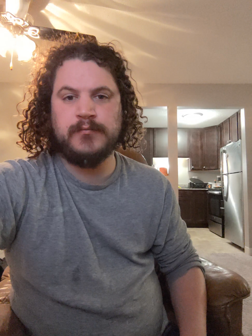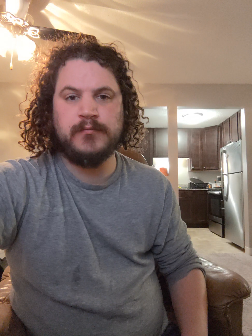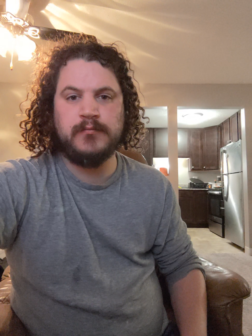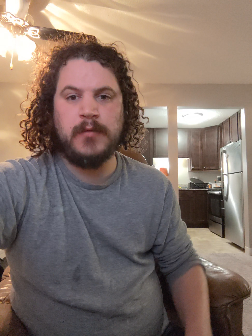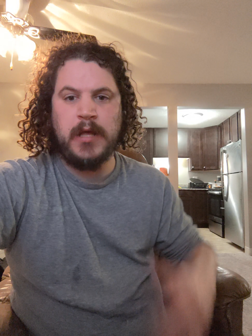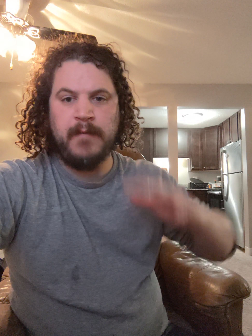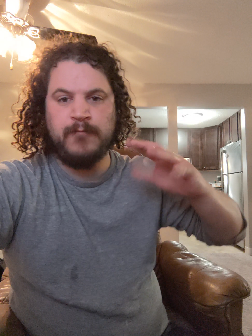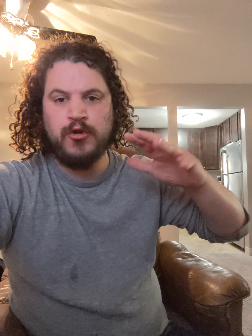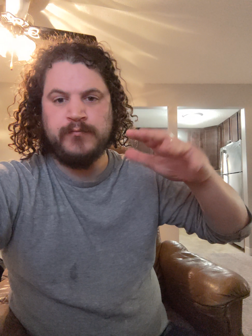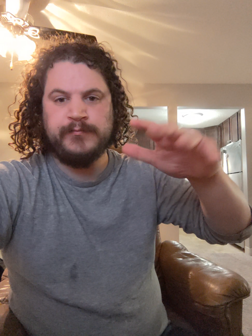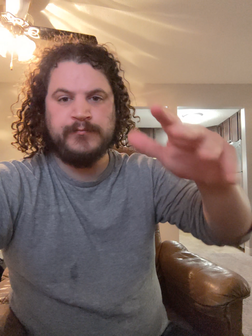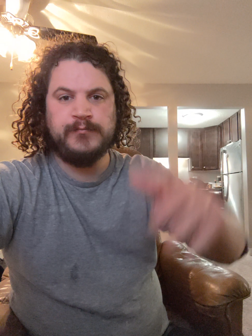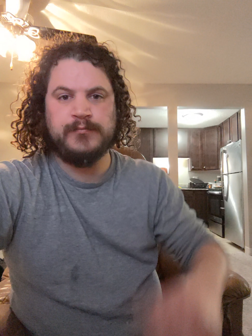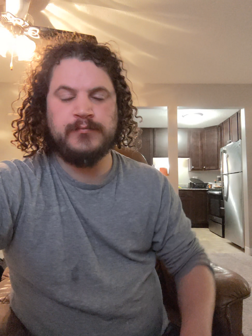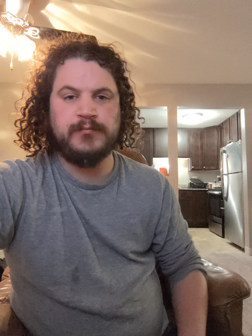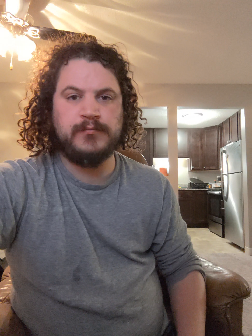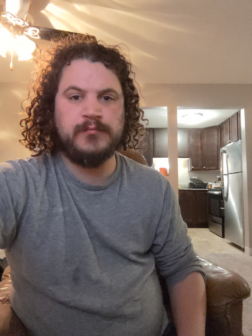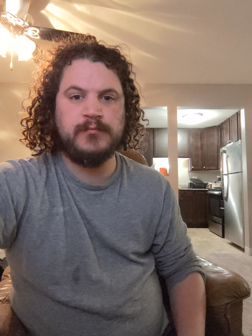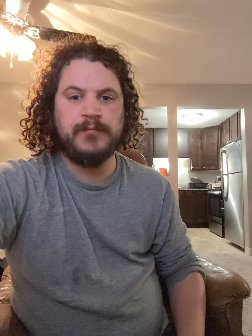helicopter